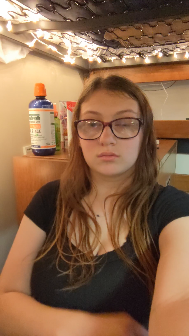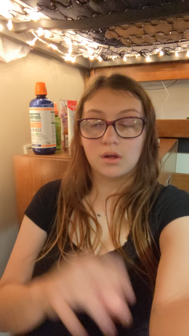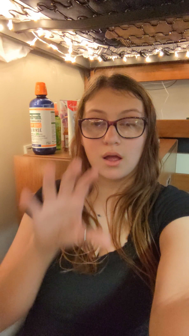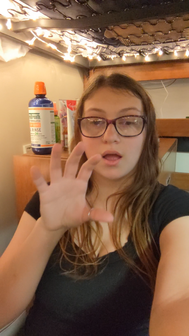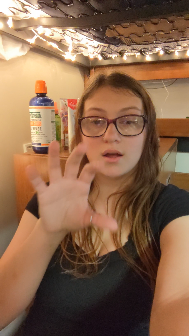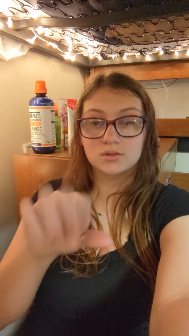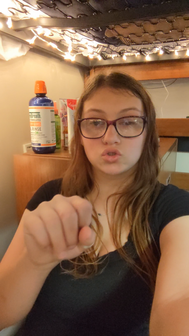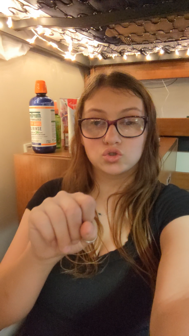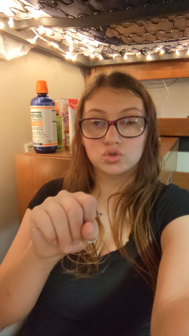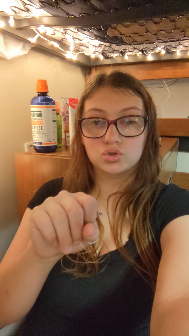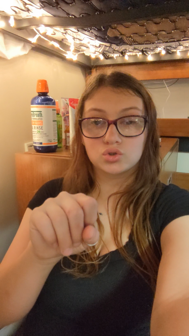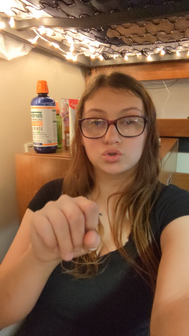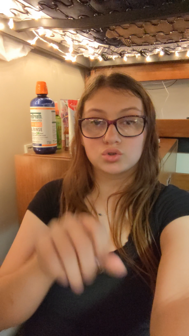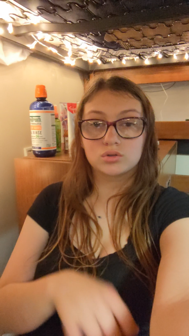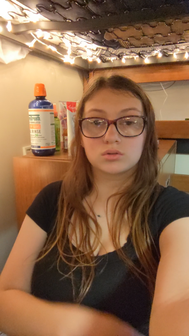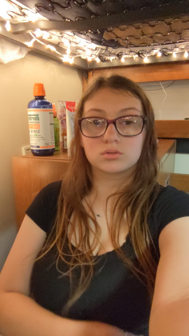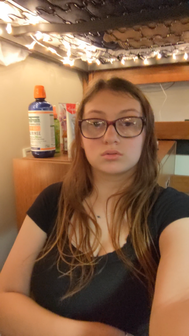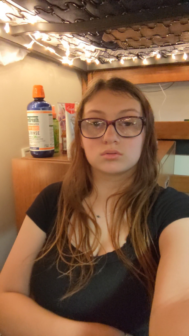catch